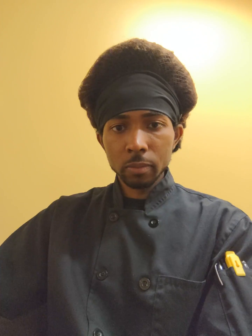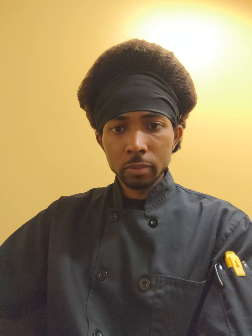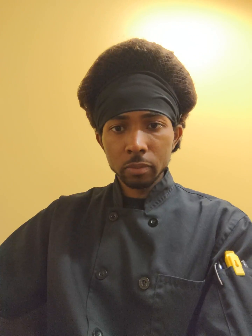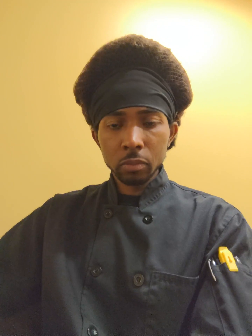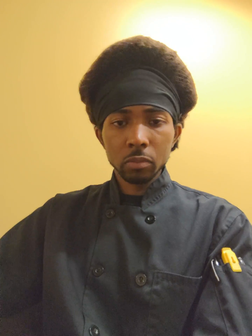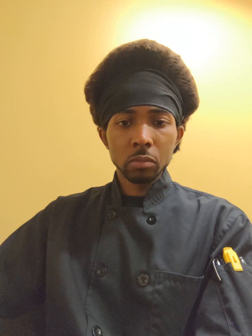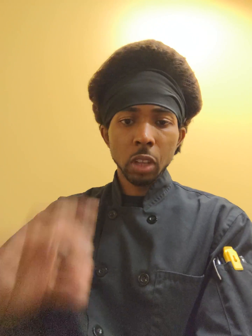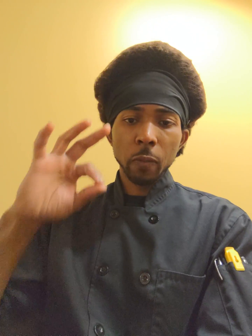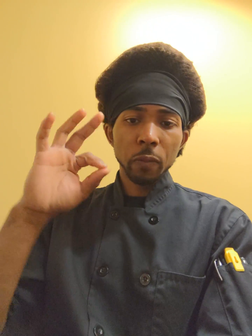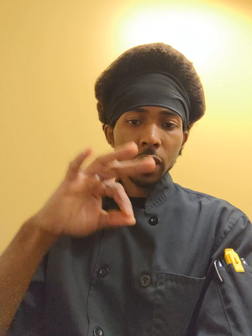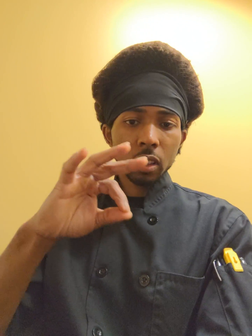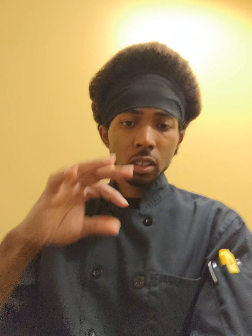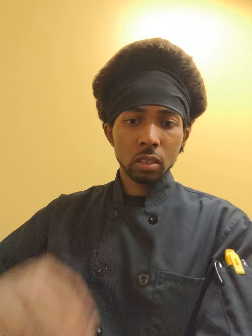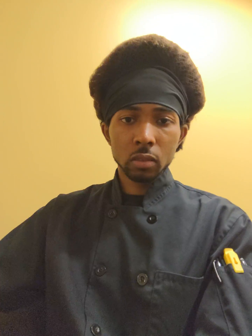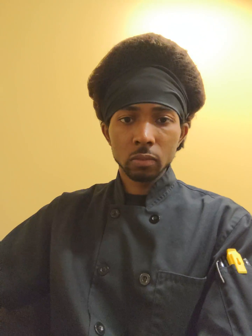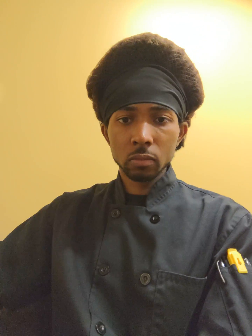fit